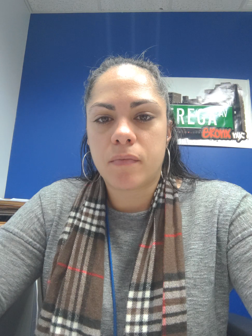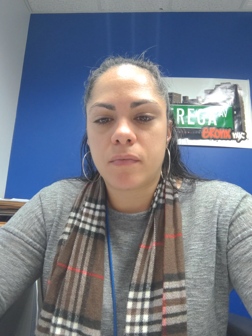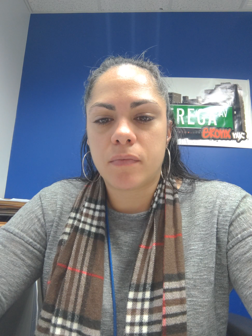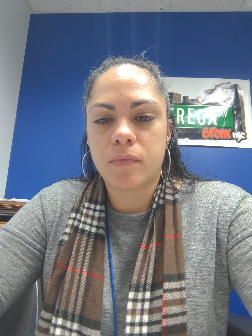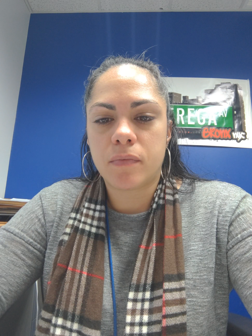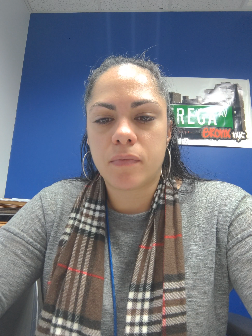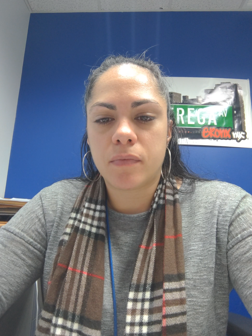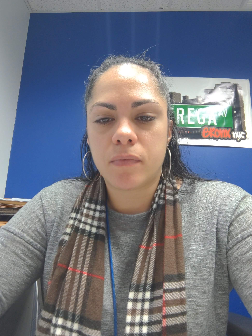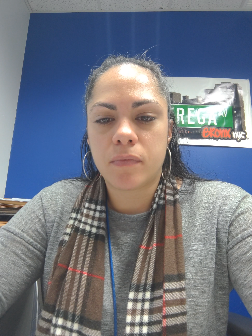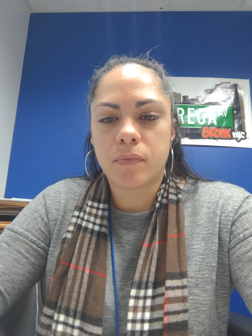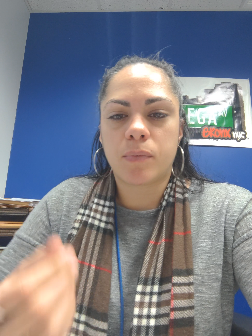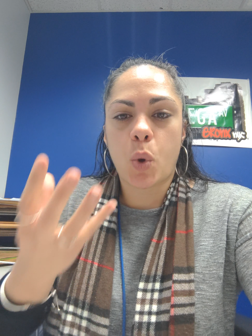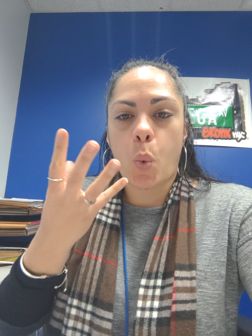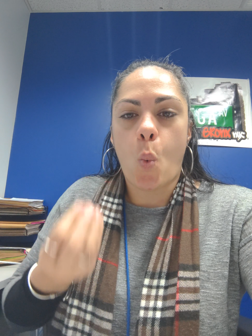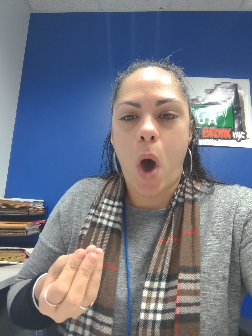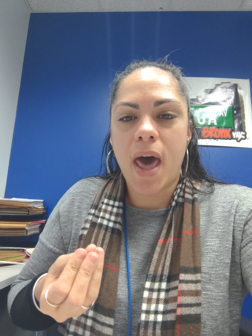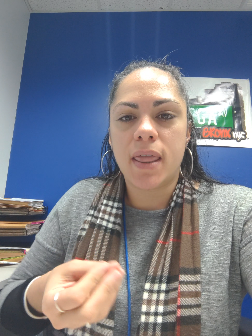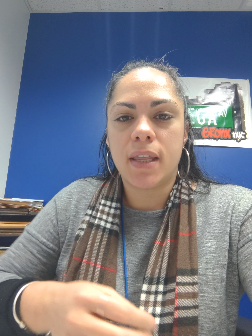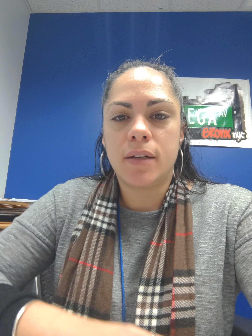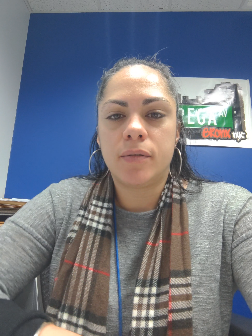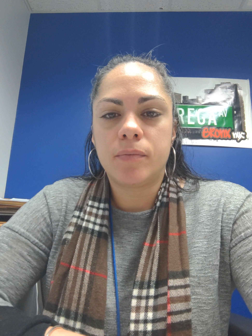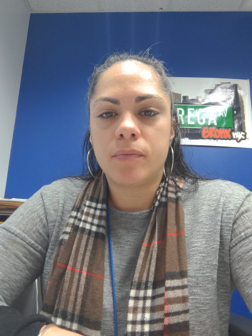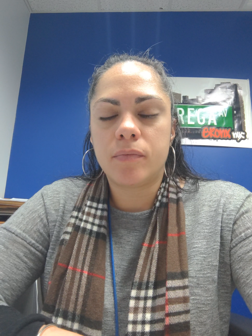wet